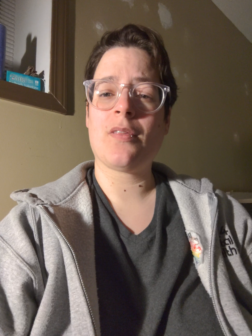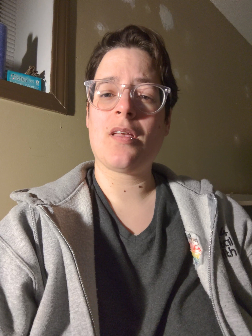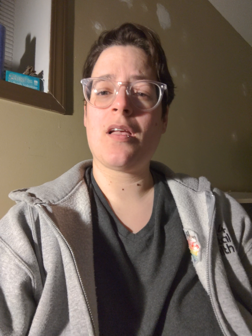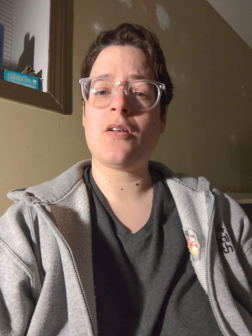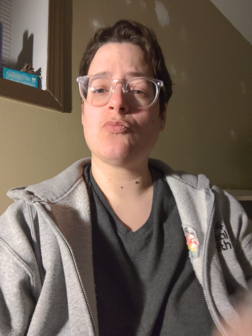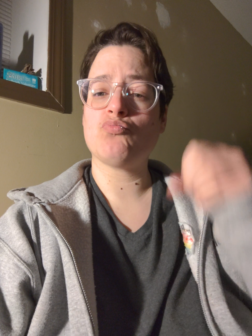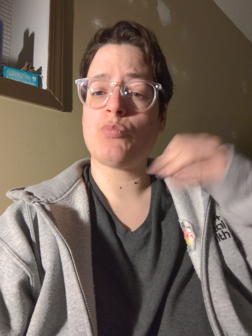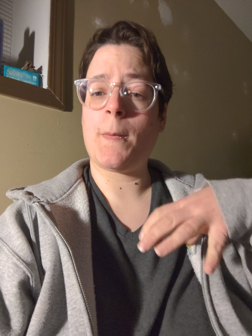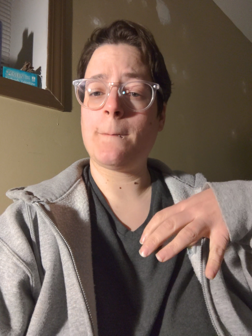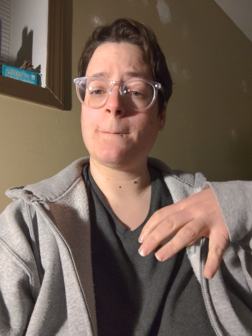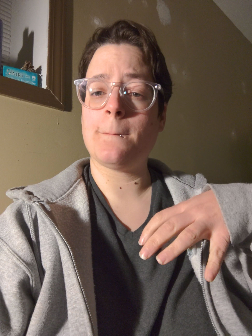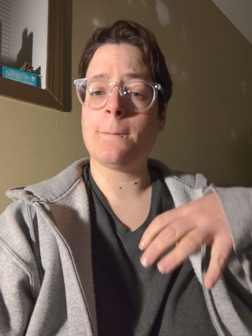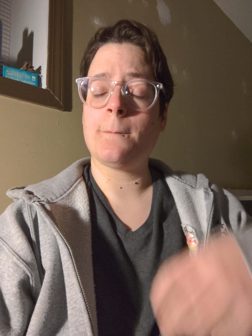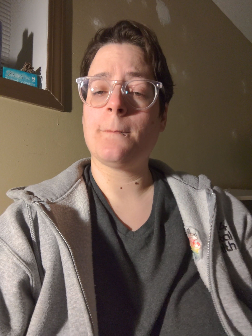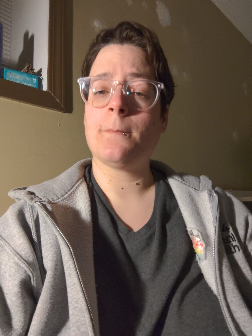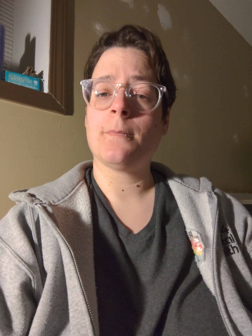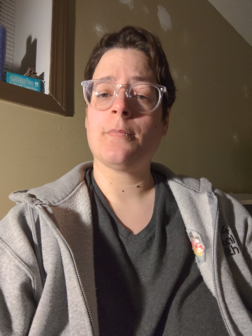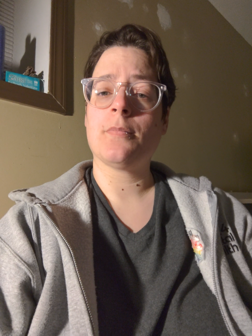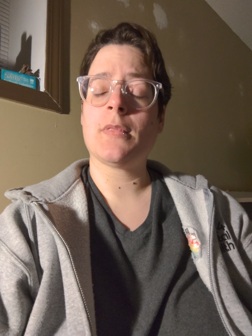drop